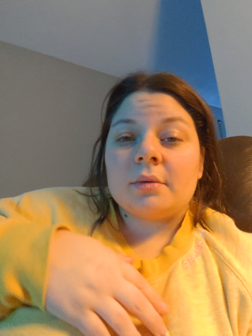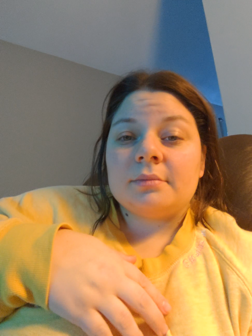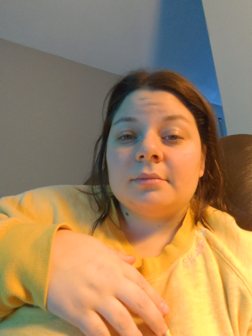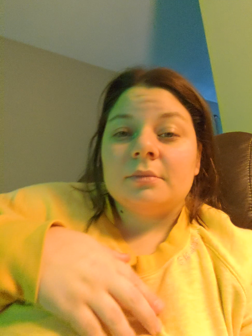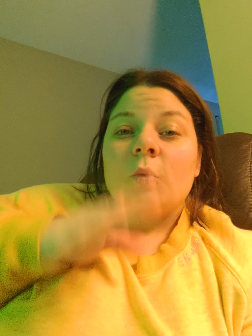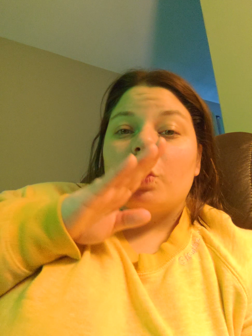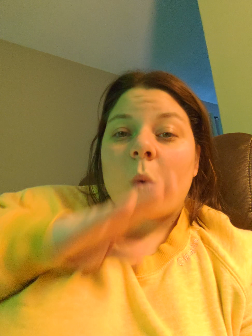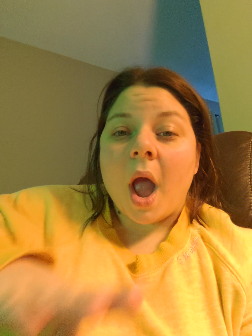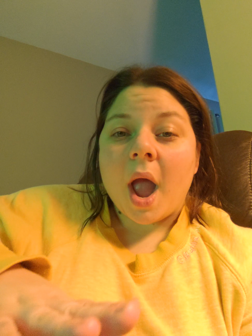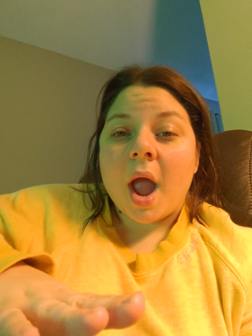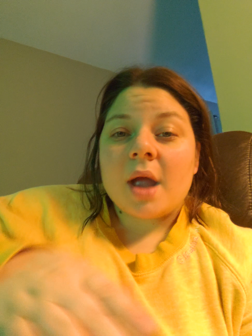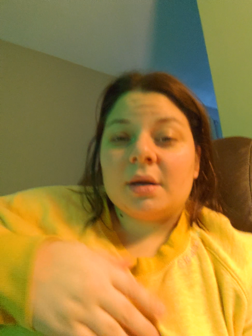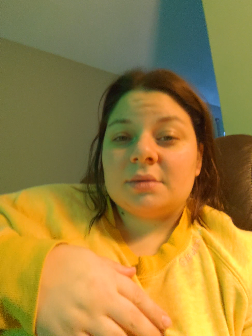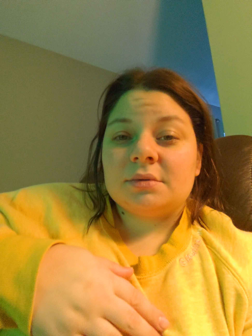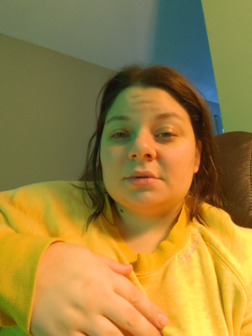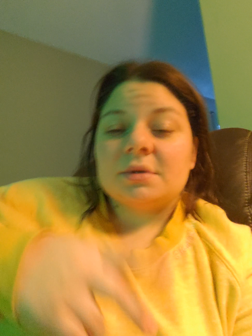quiet